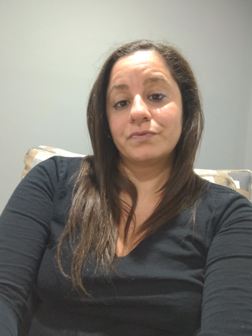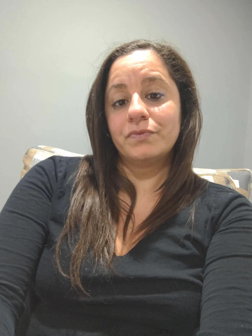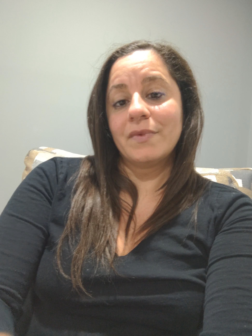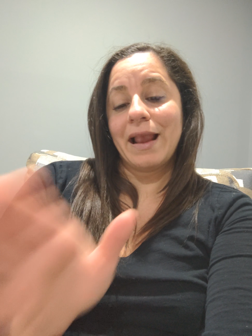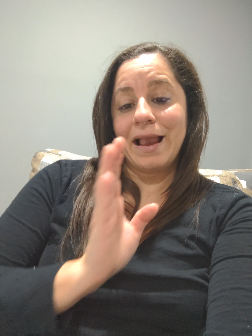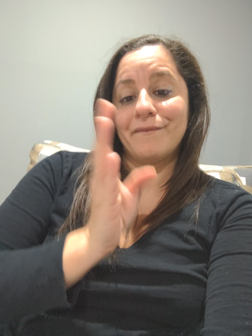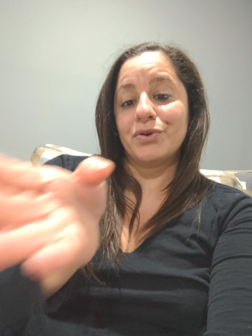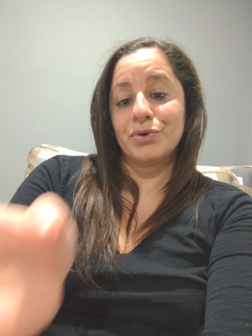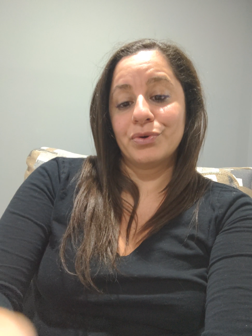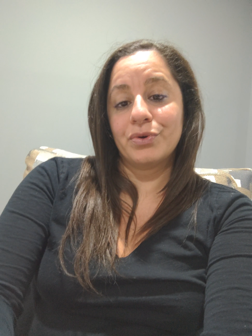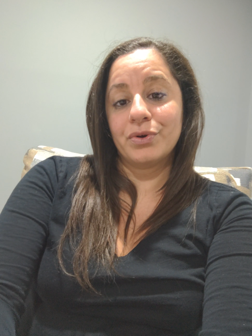after